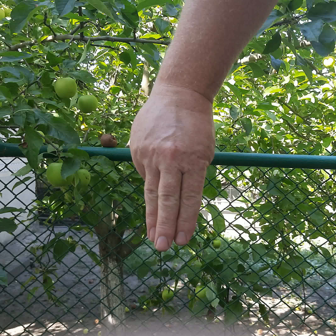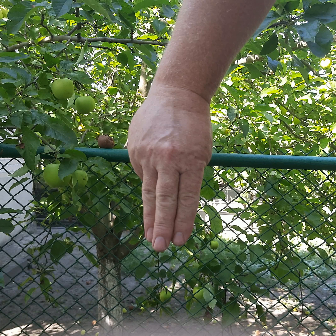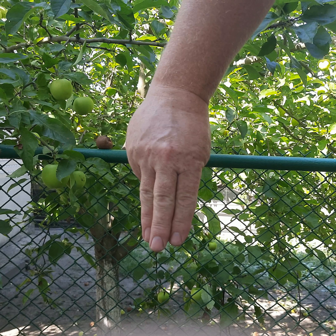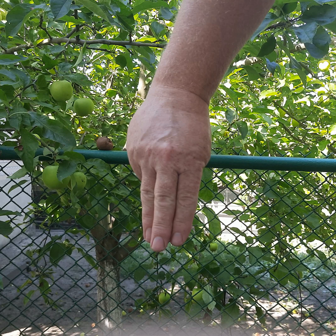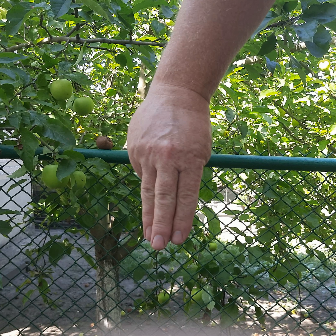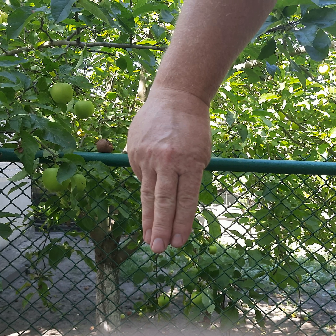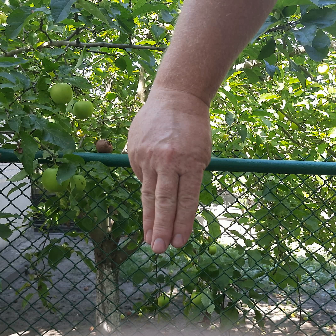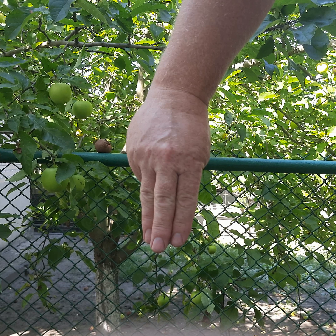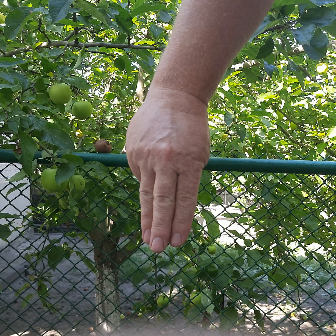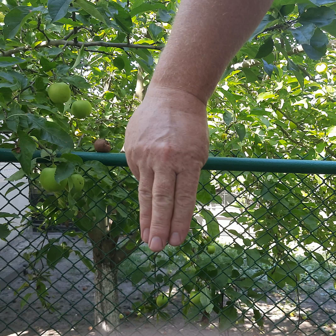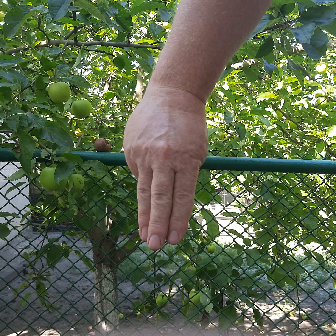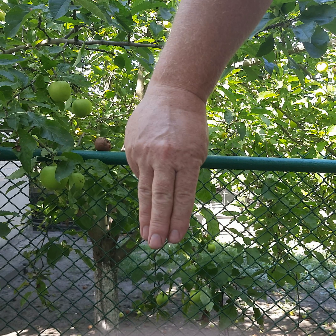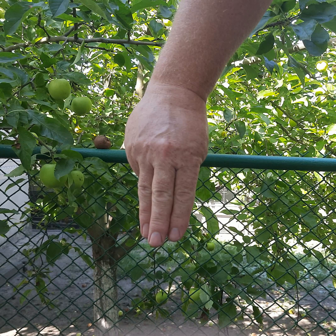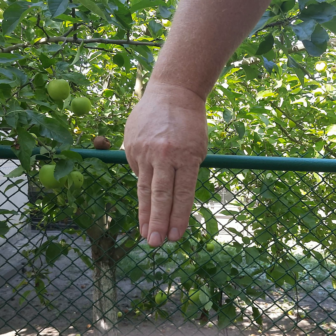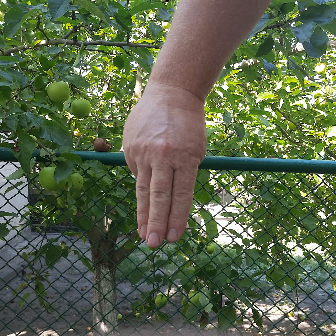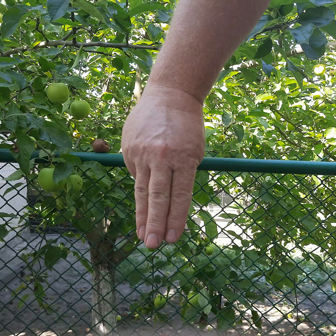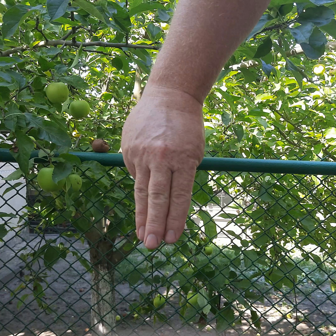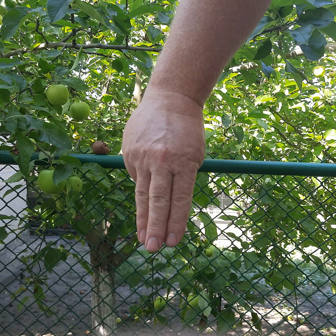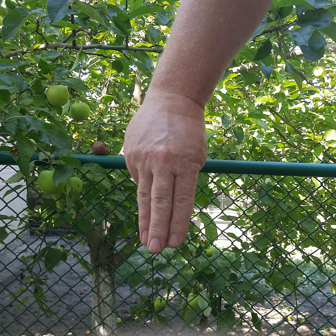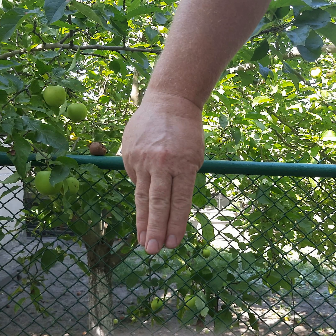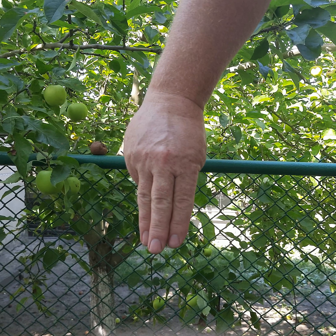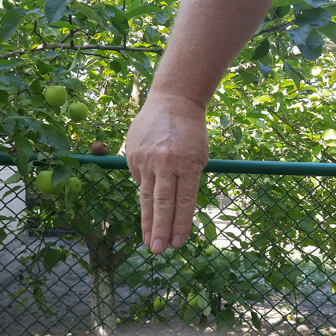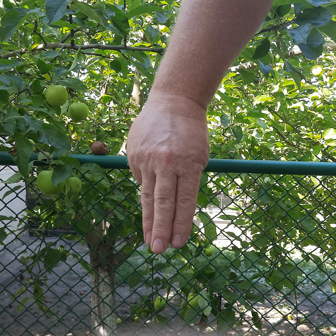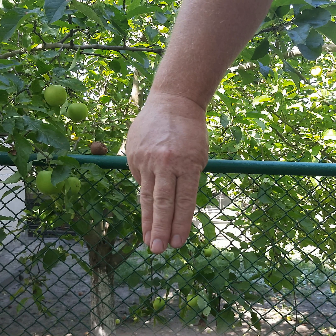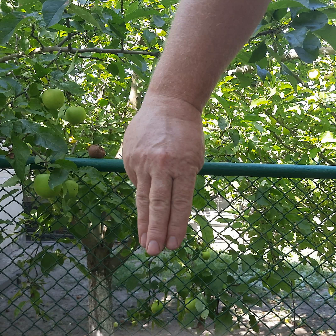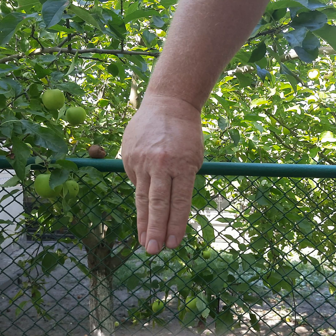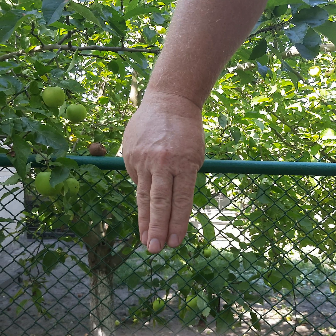Т